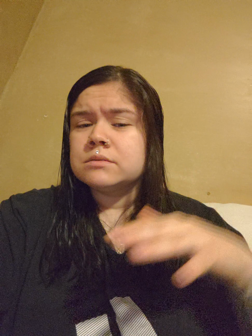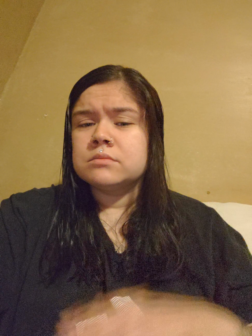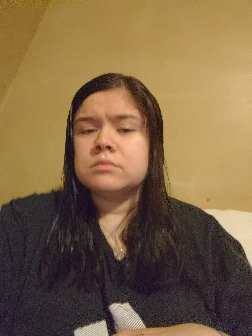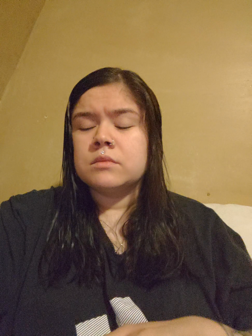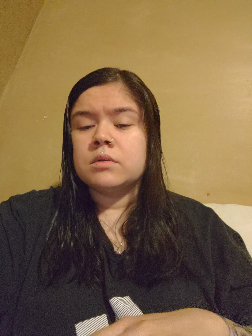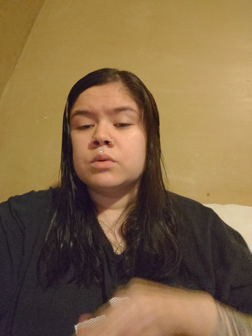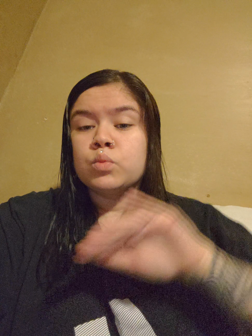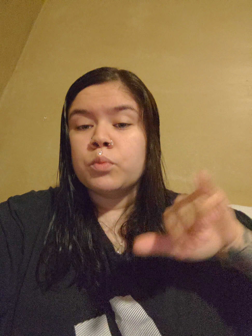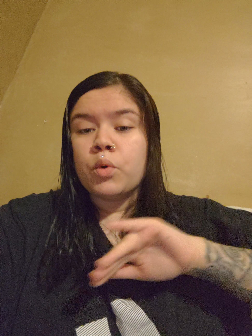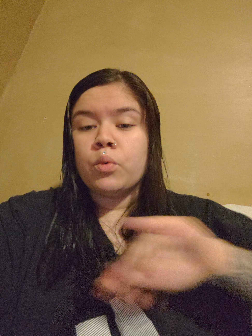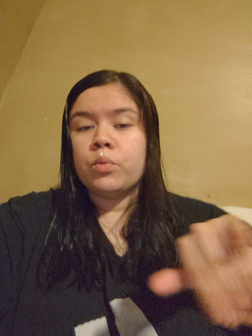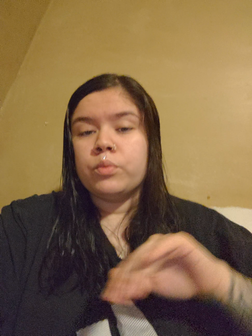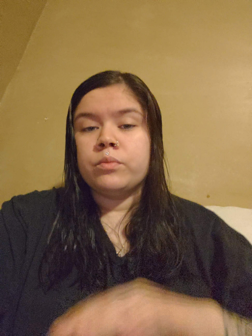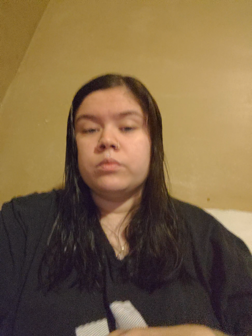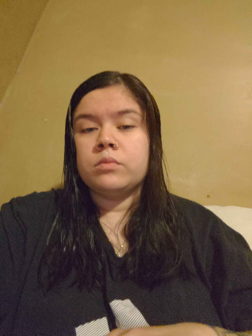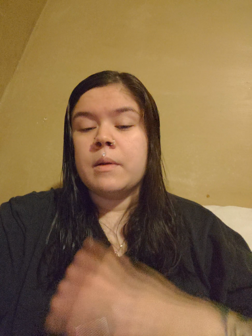pool